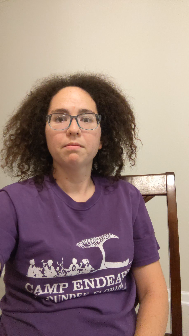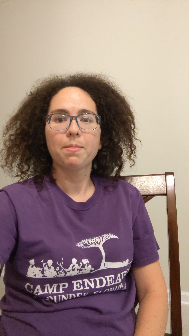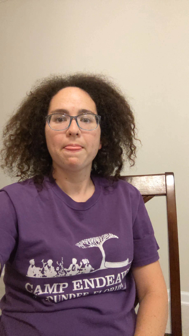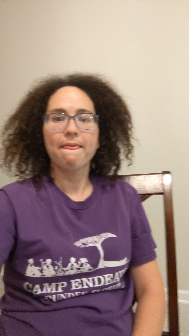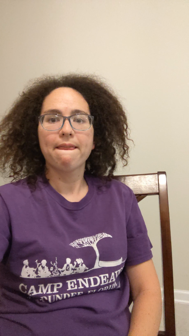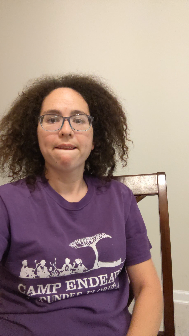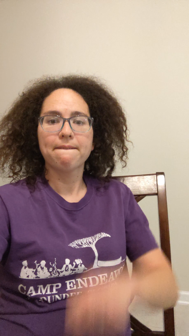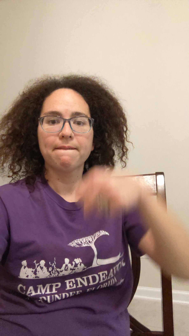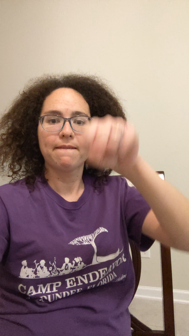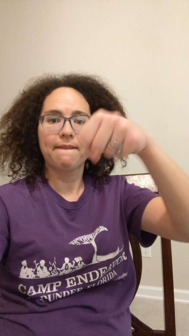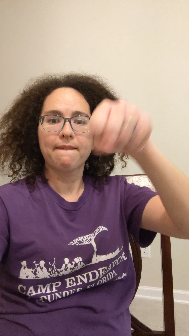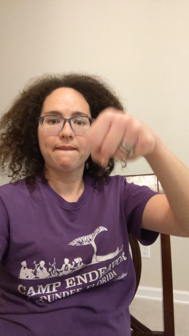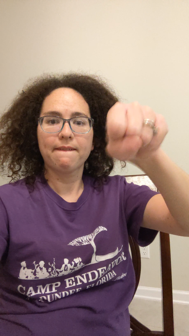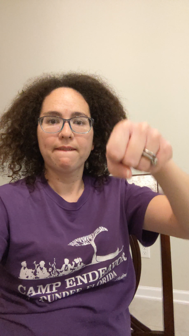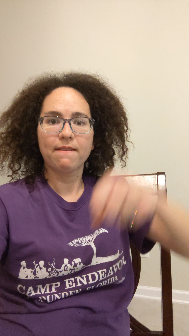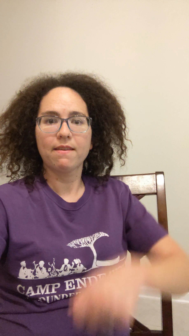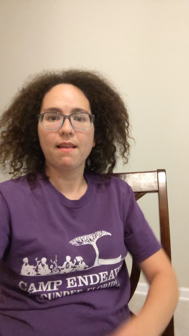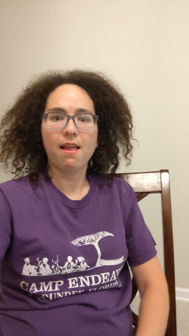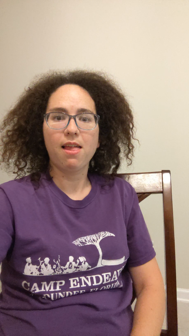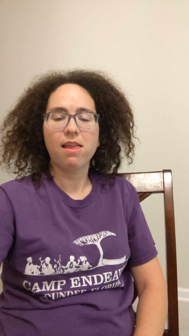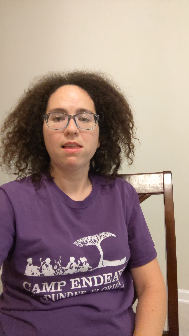motorcycle